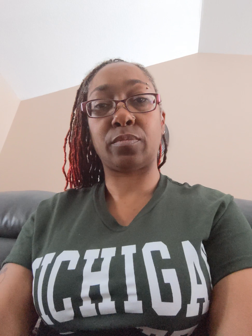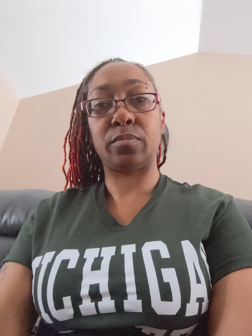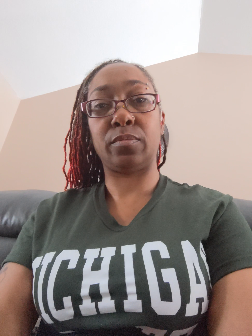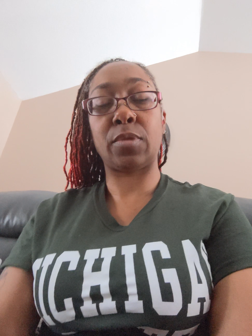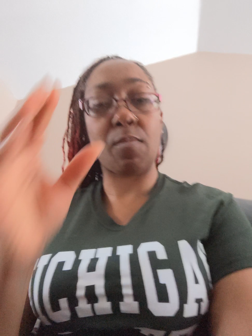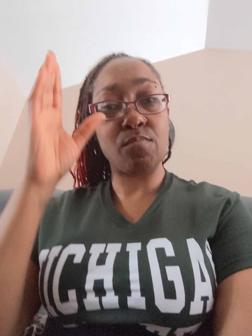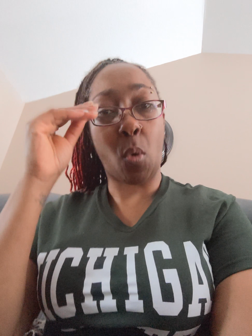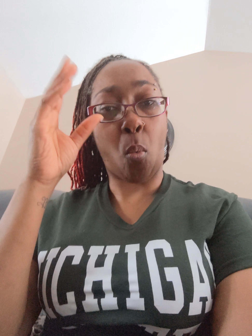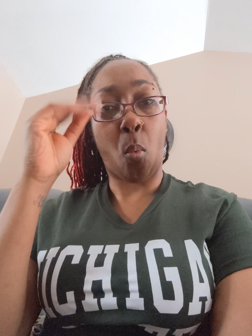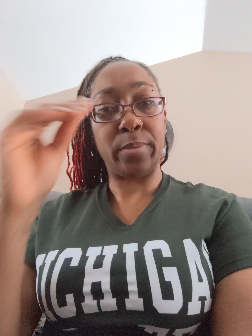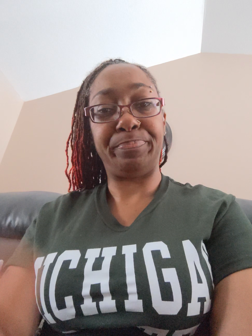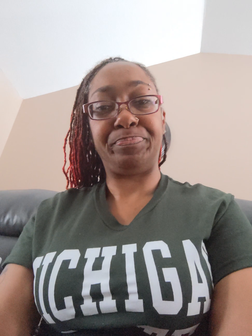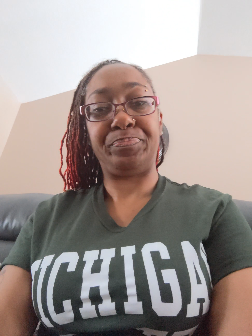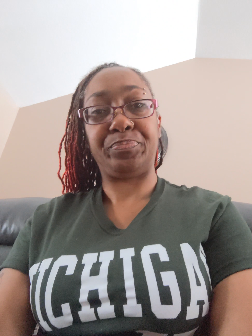boy